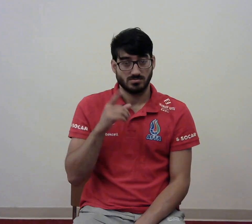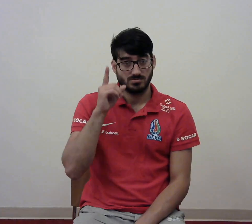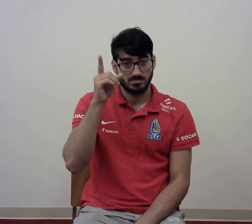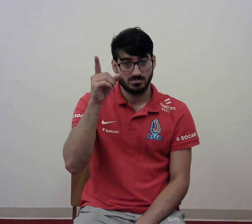orda